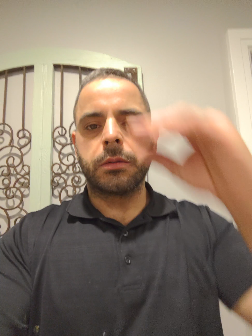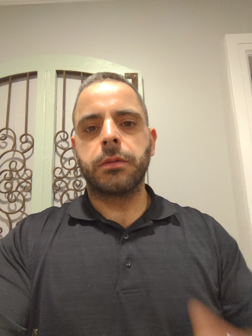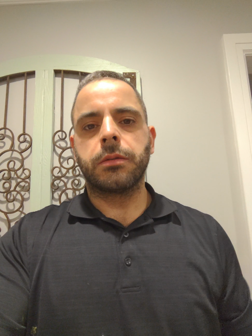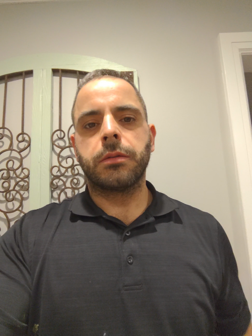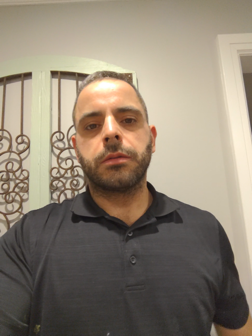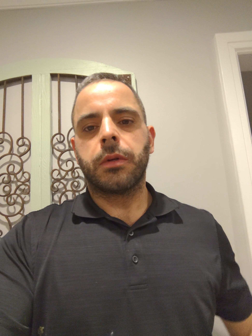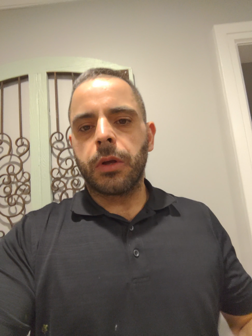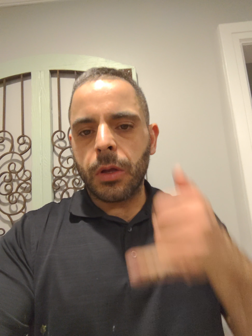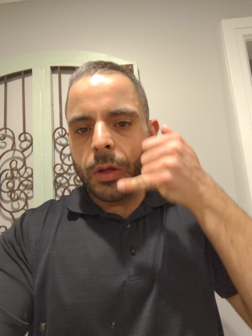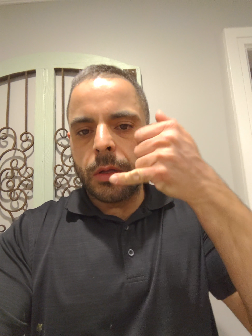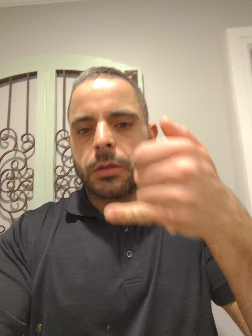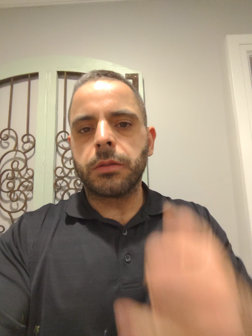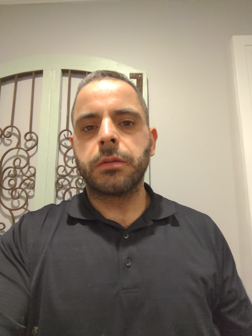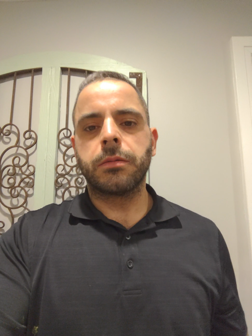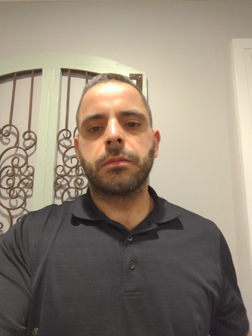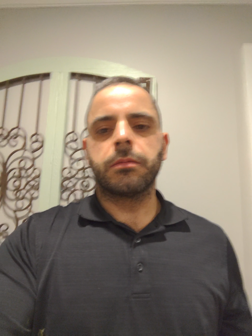call on the phone